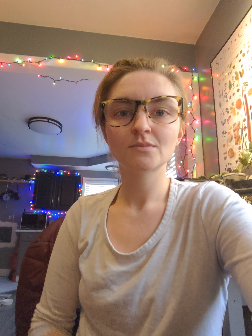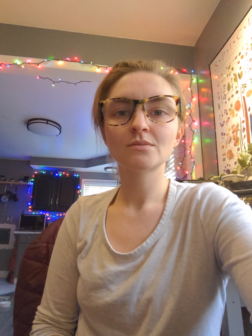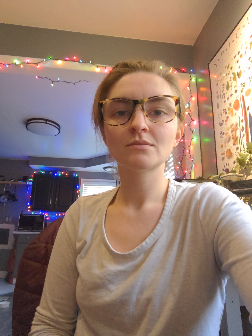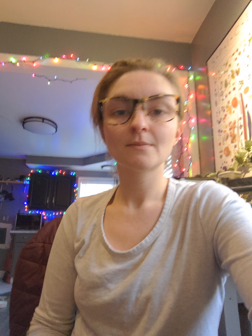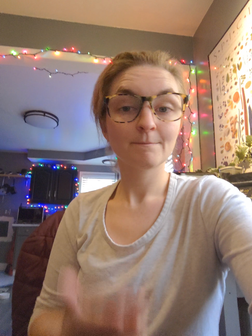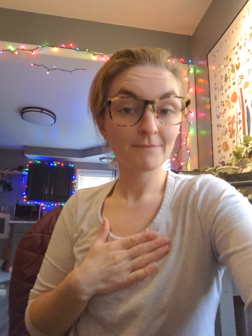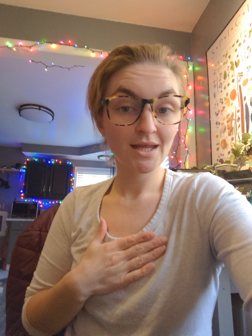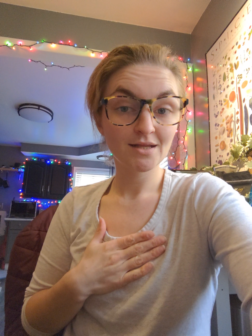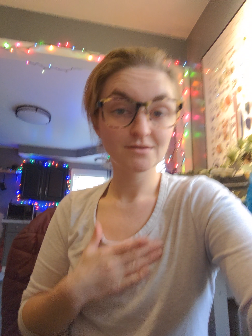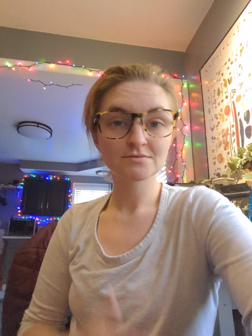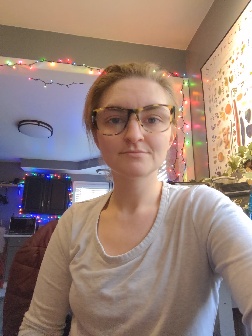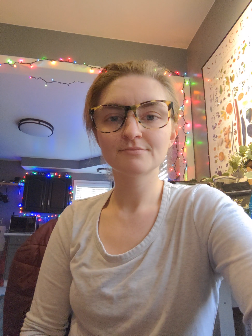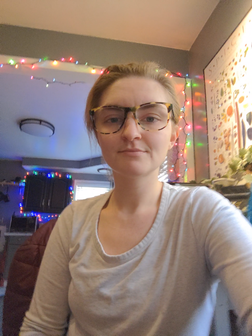my